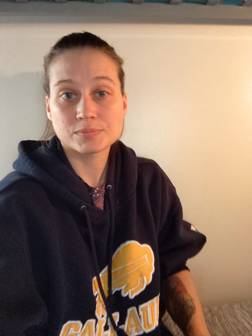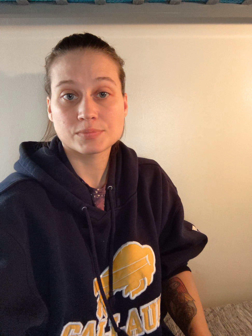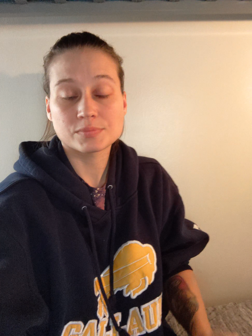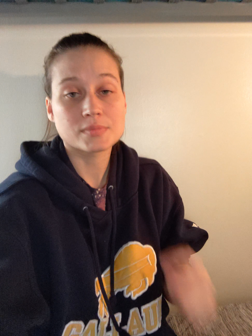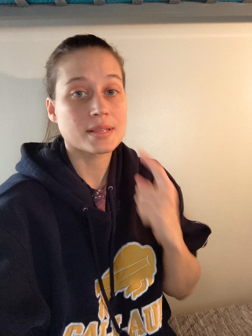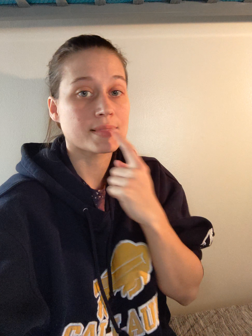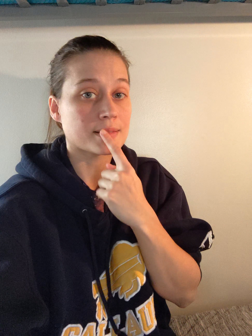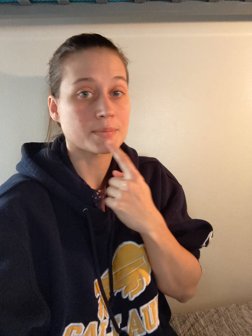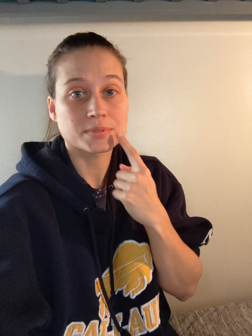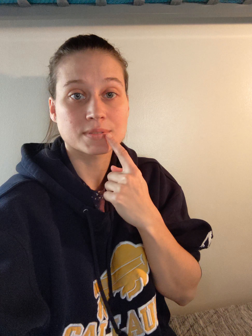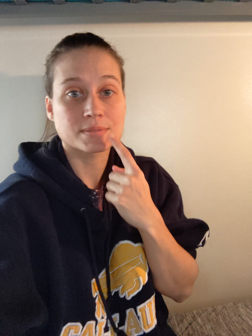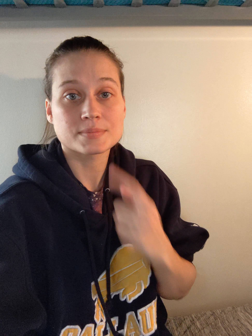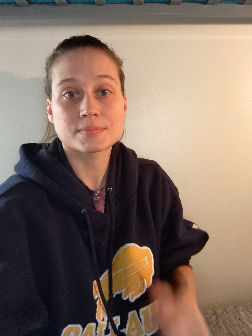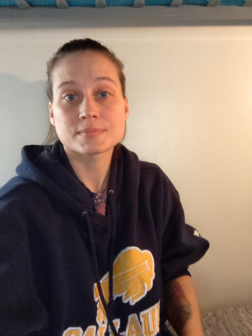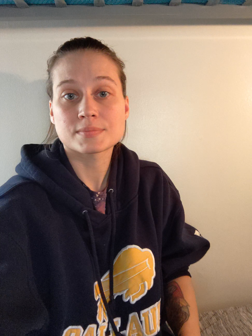lips